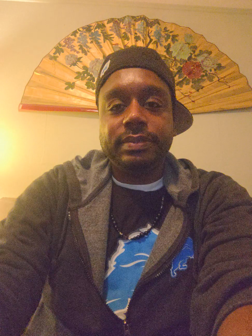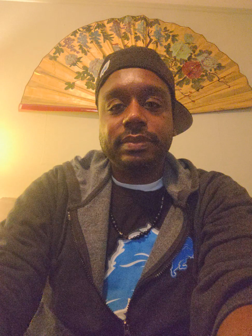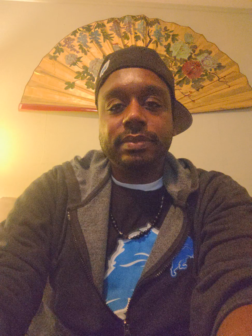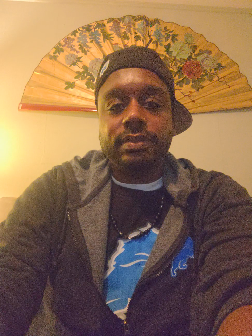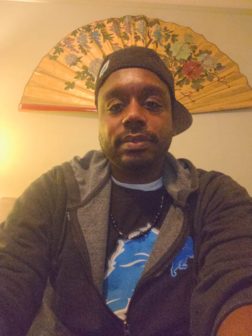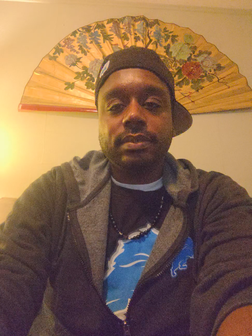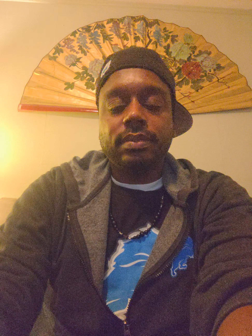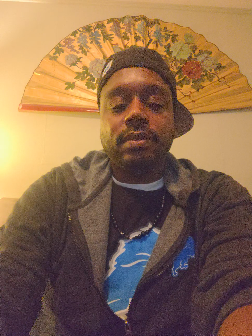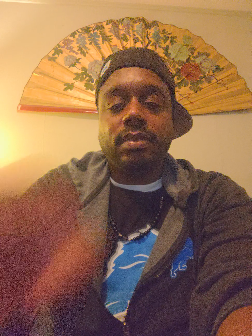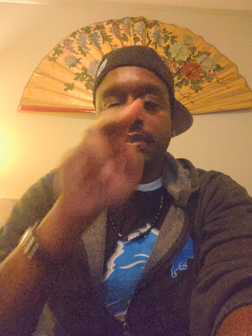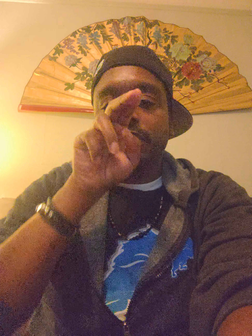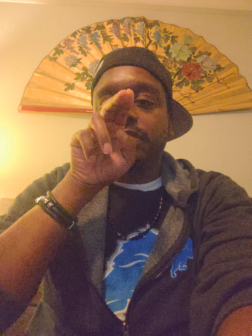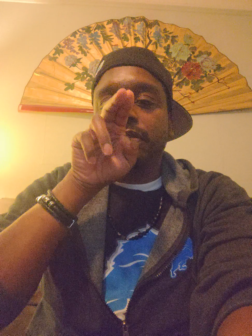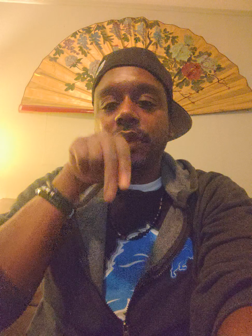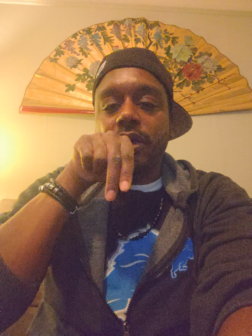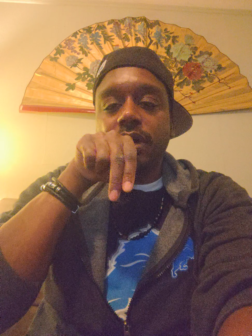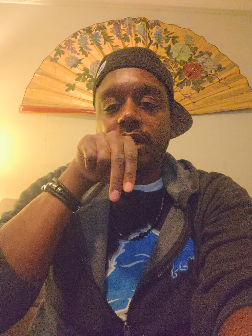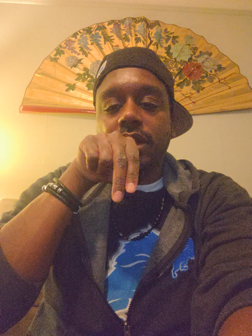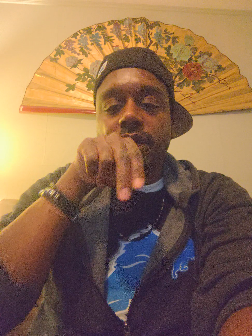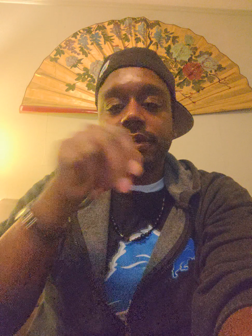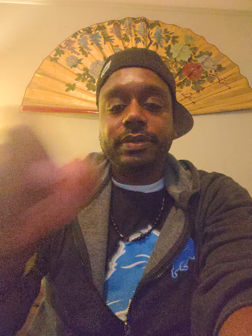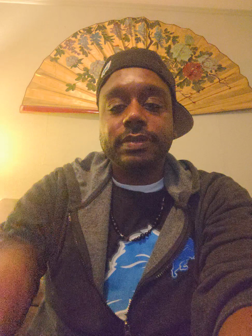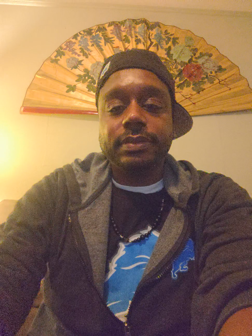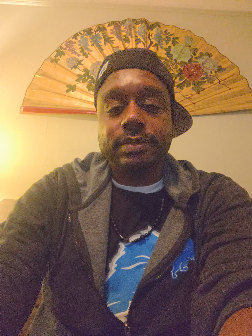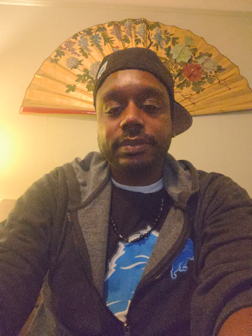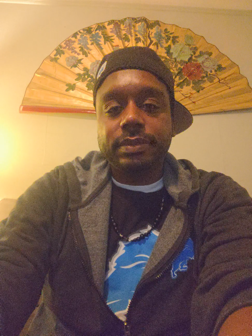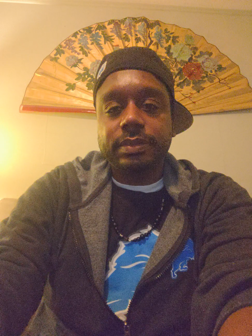tongue